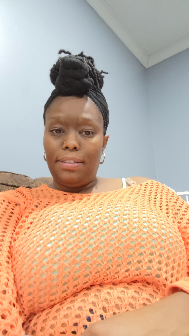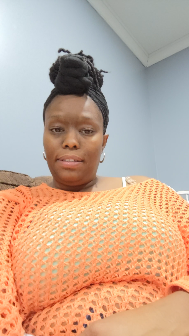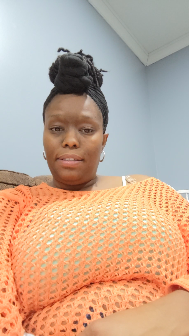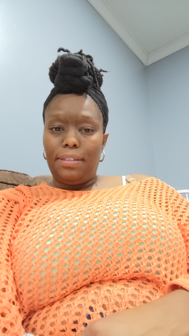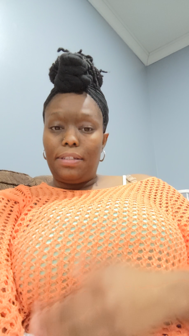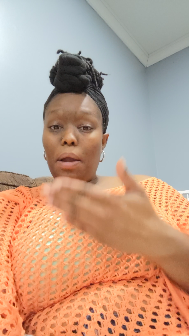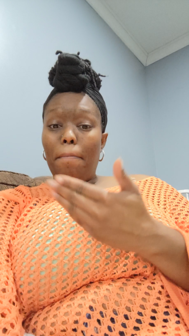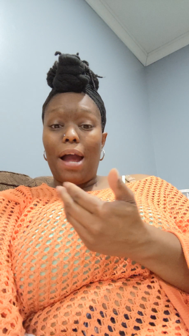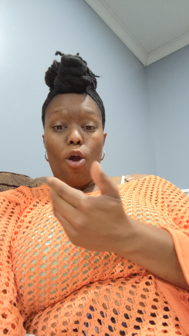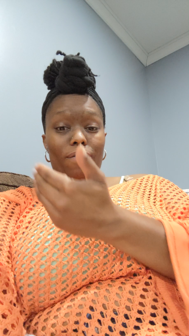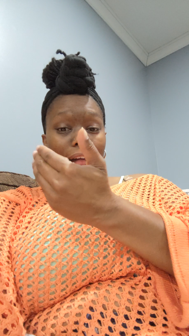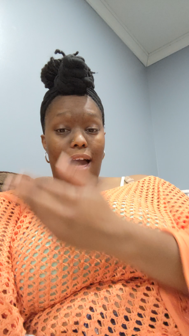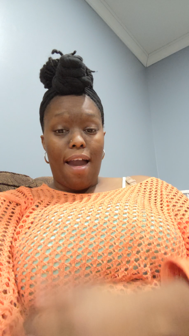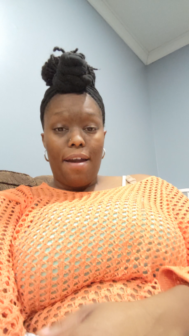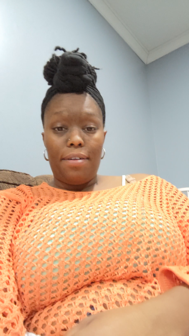butterfly